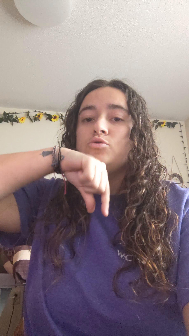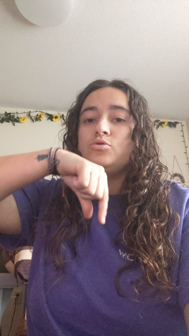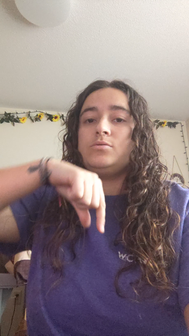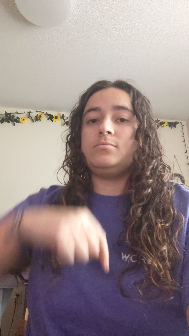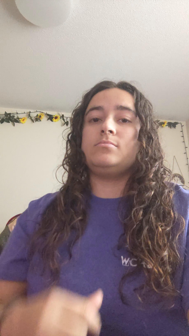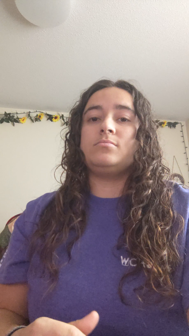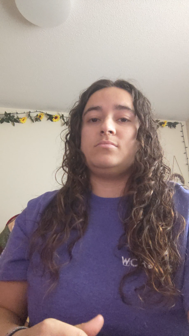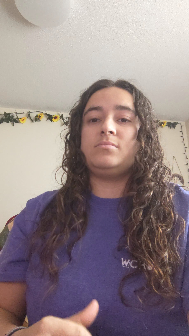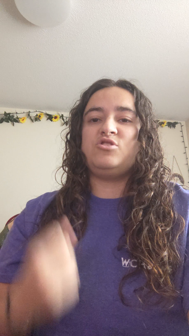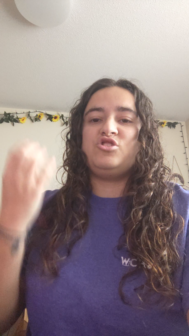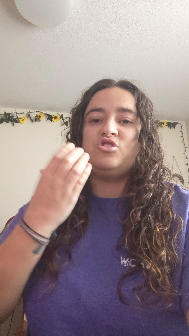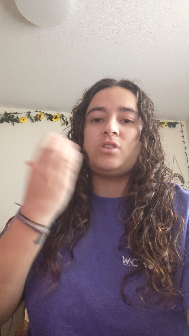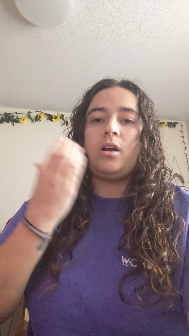shake